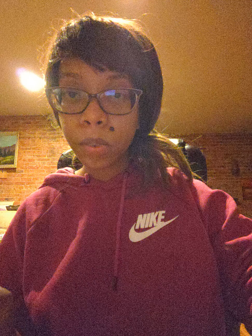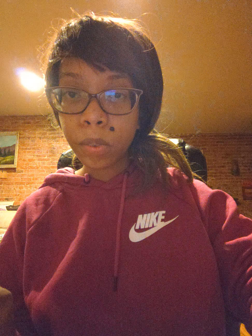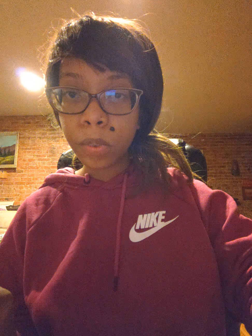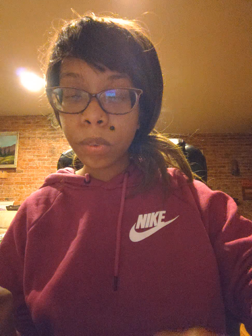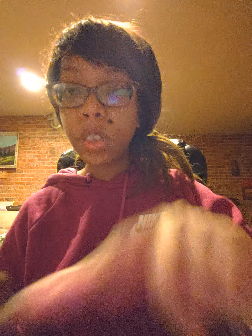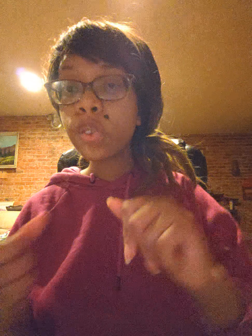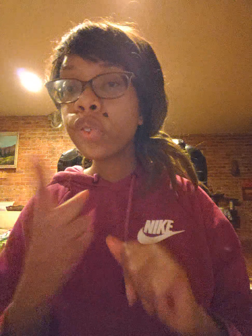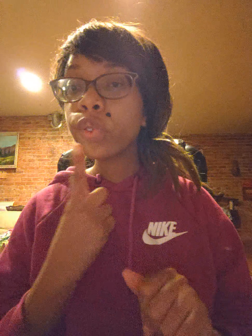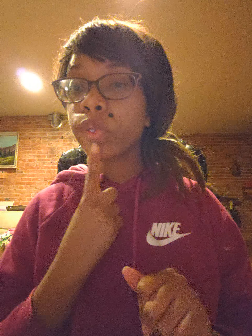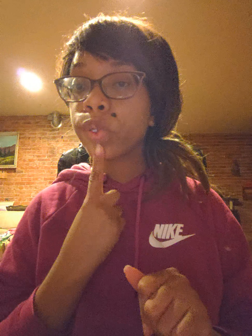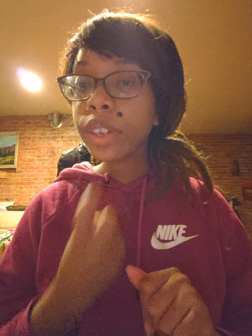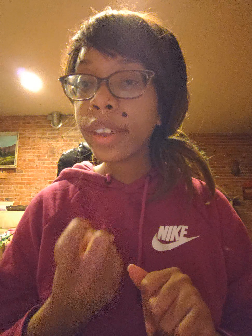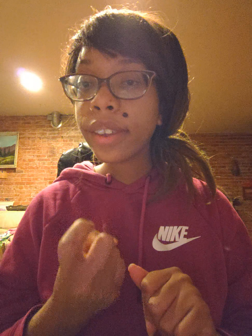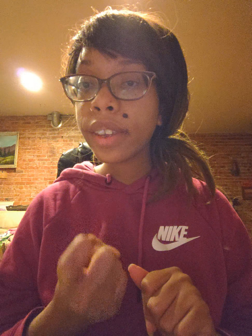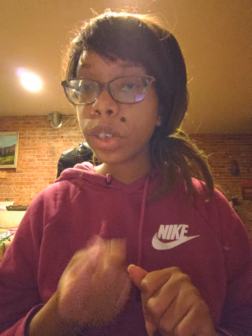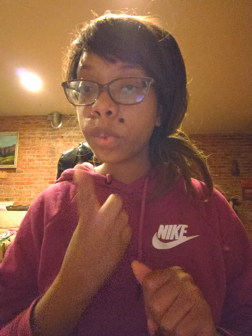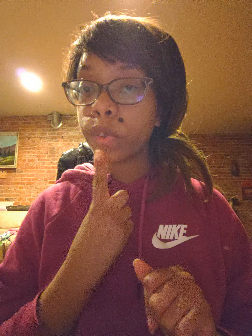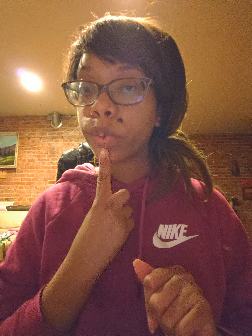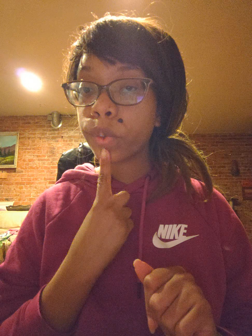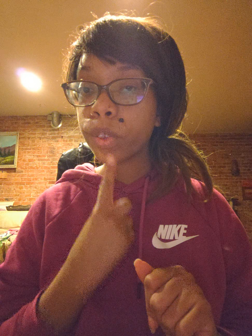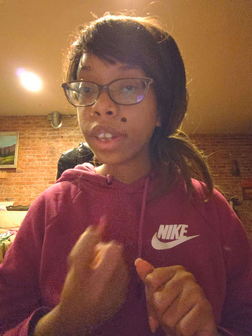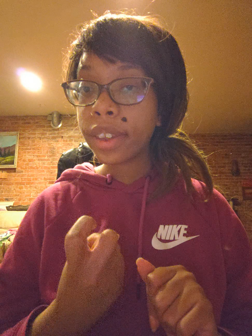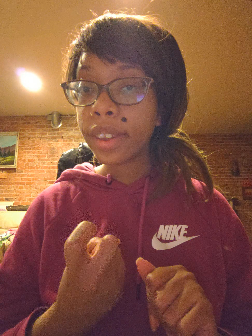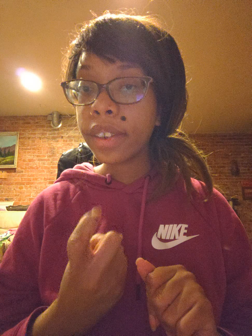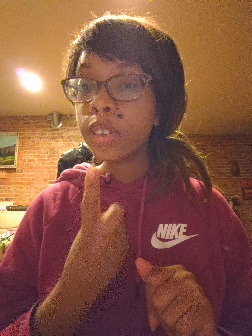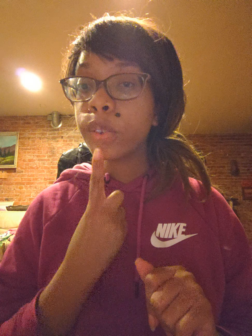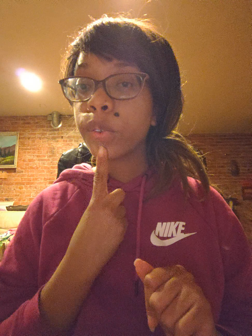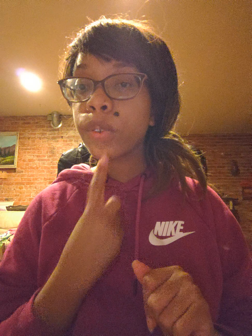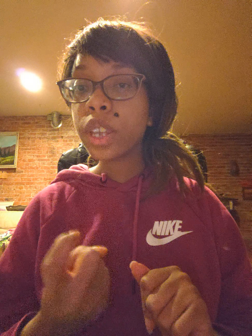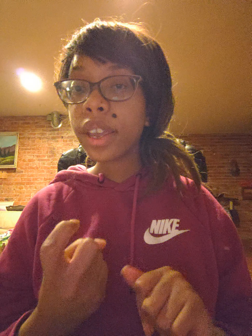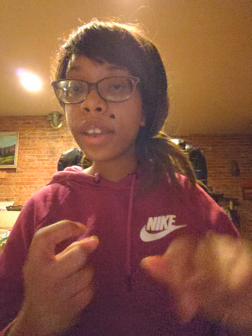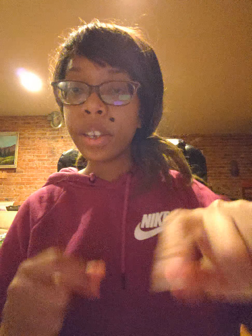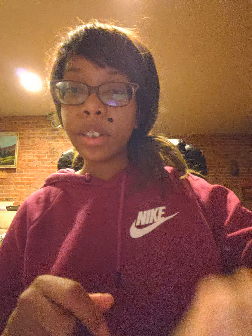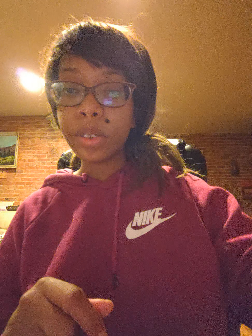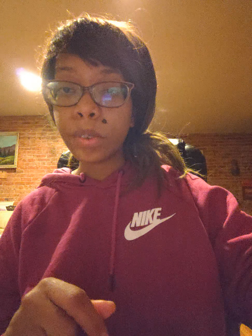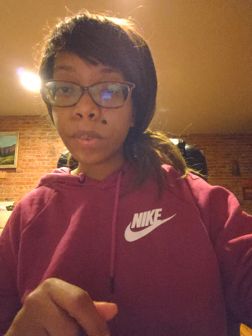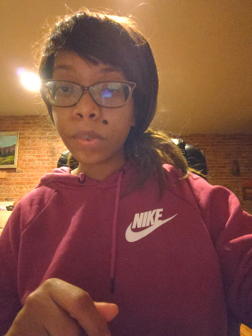red